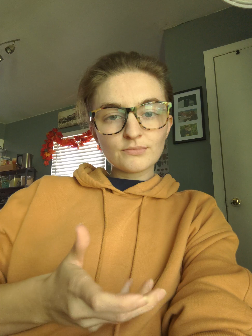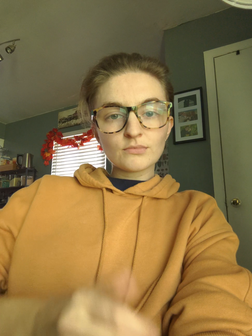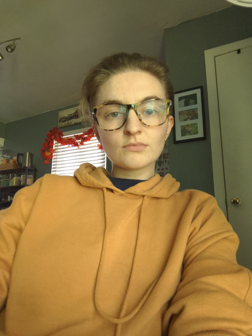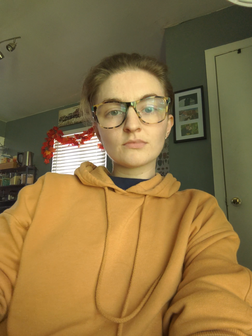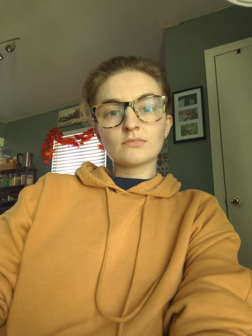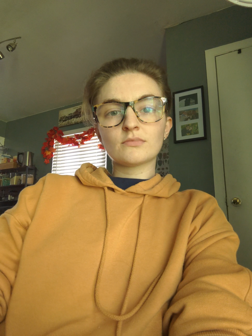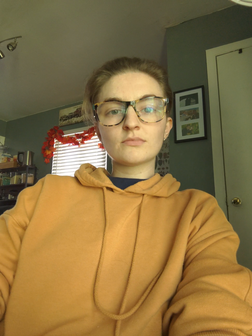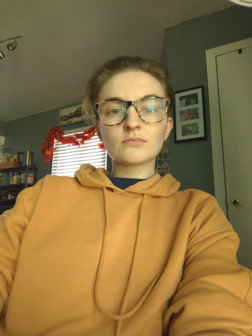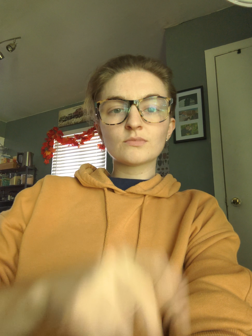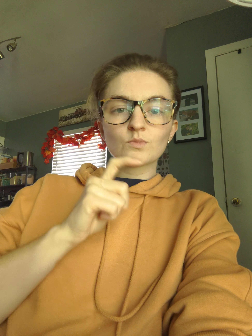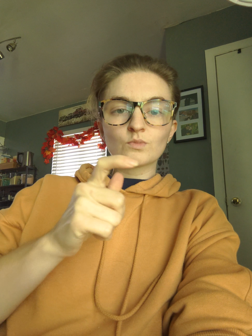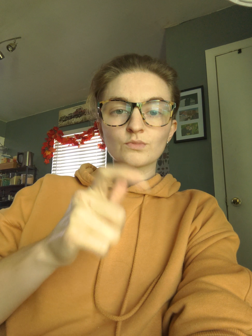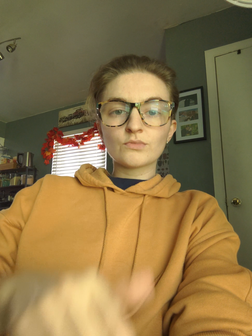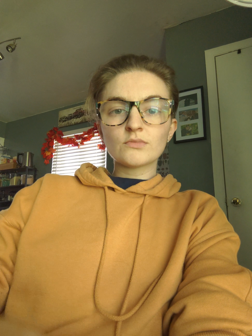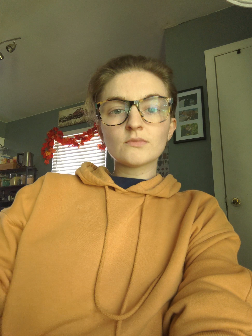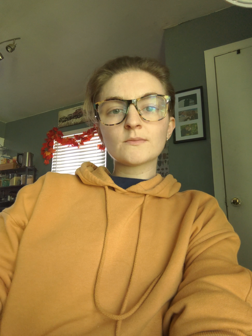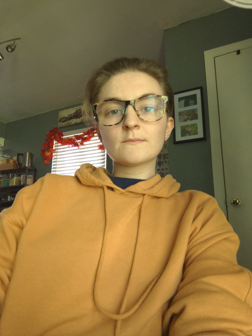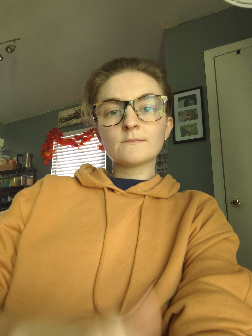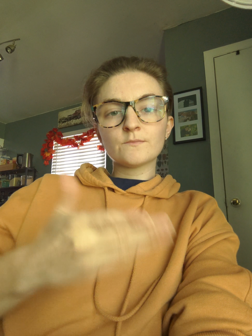run